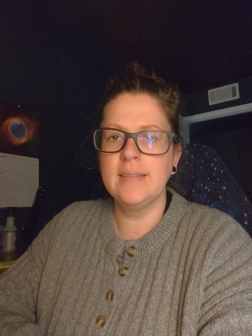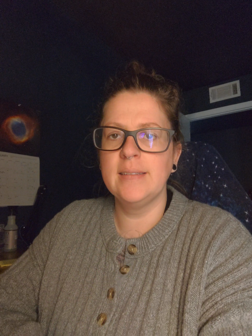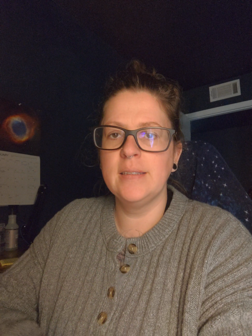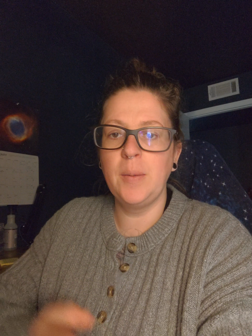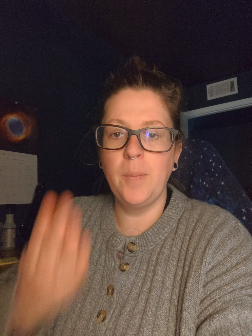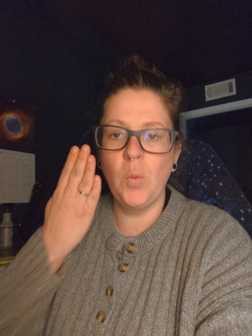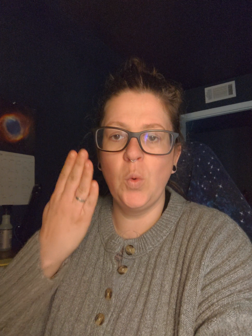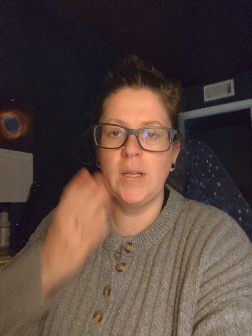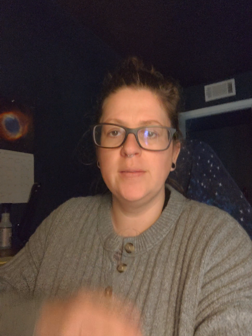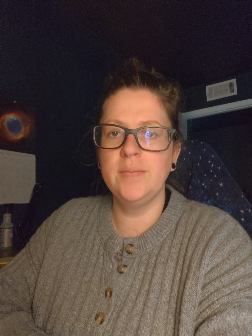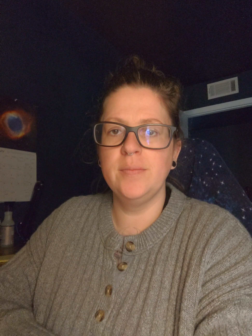morning